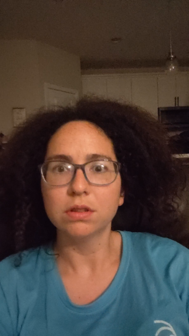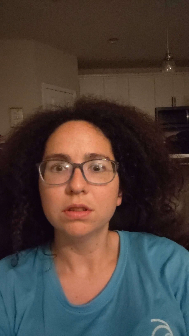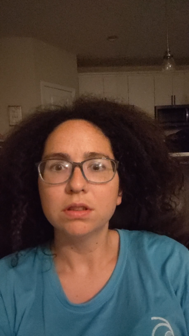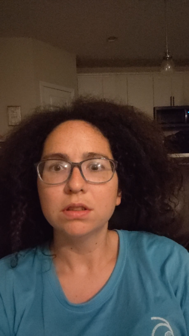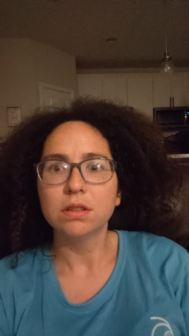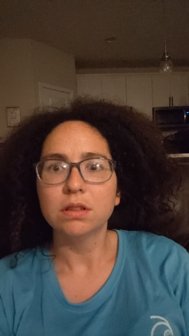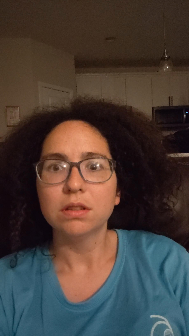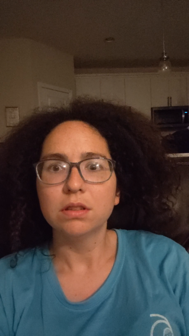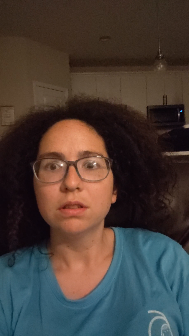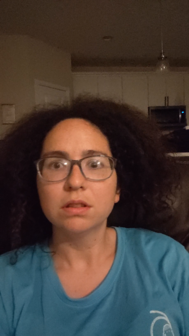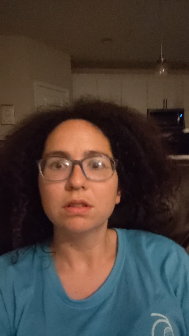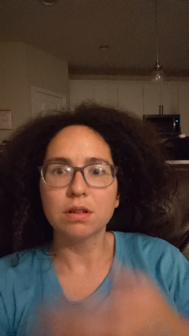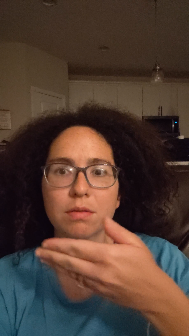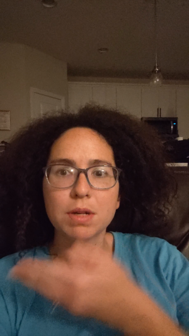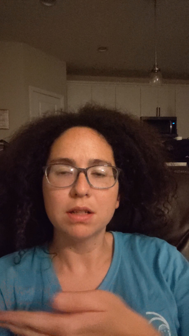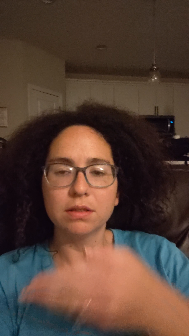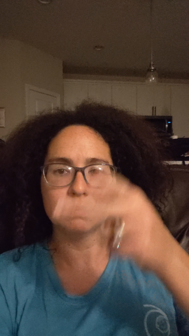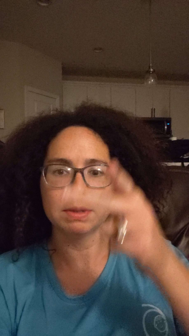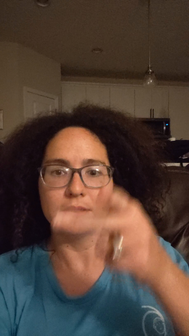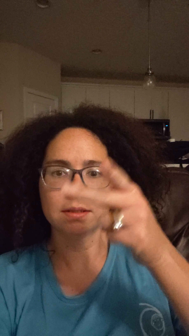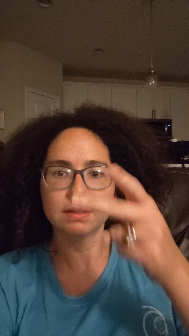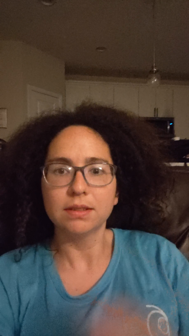babysitter